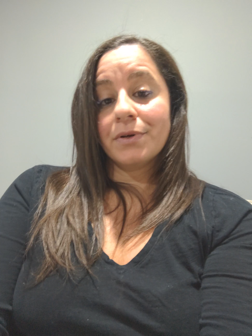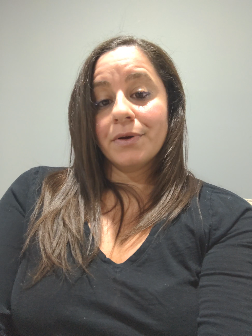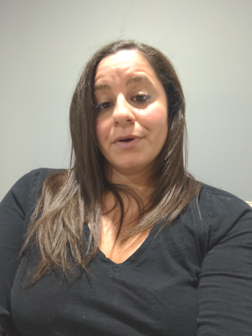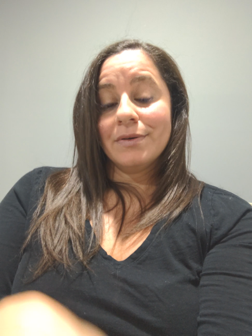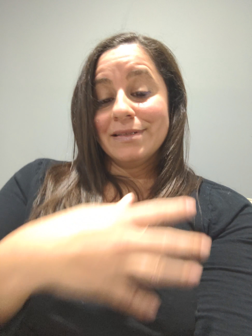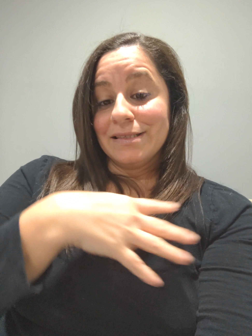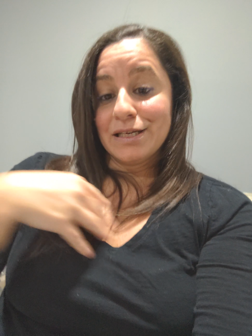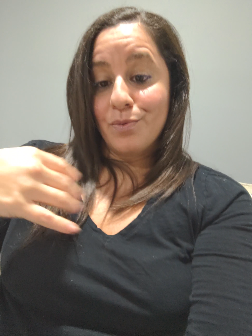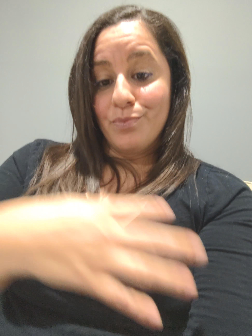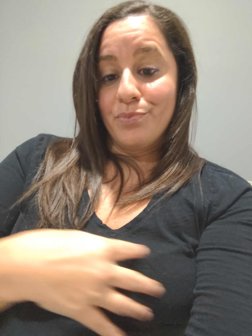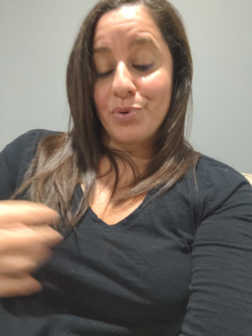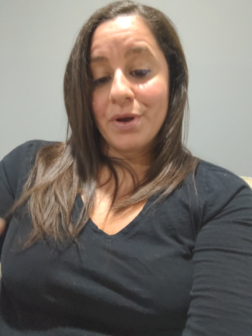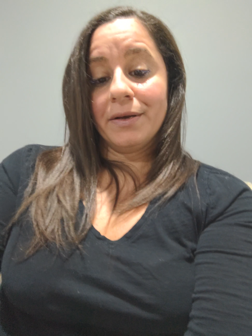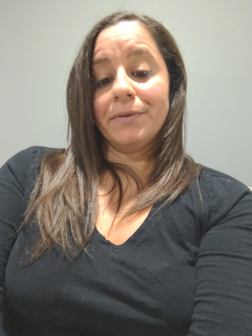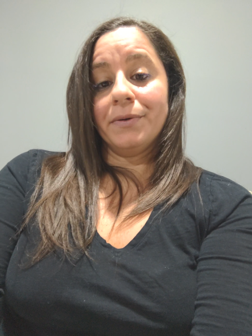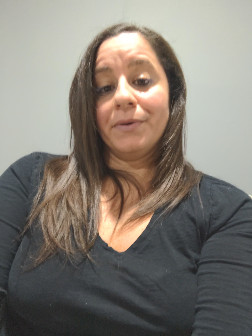zebra